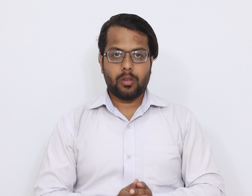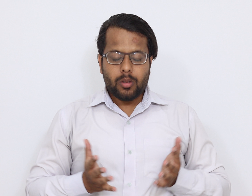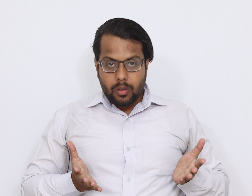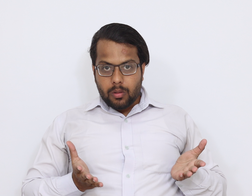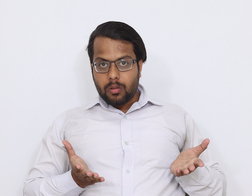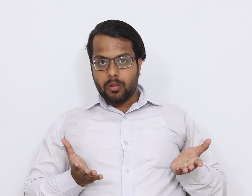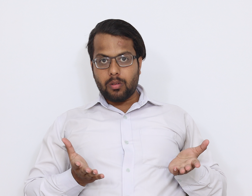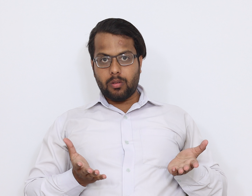surprise